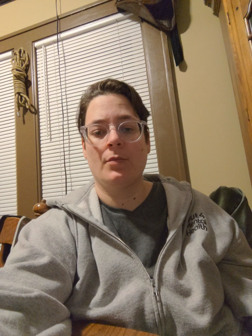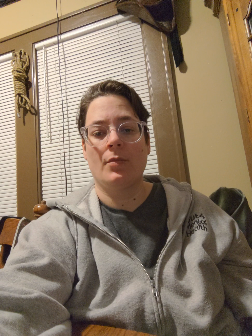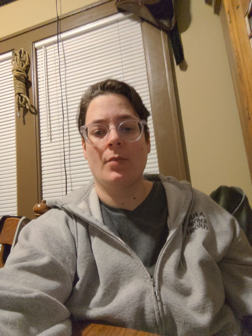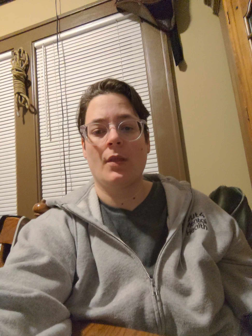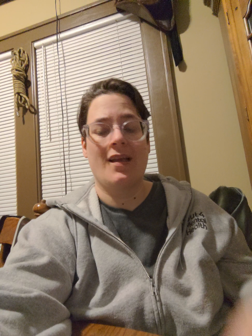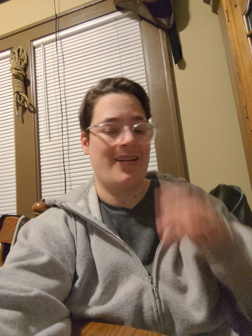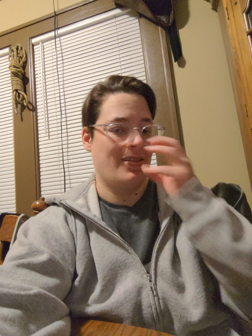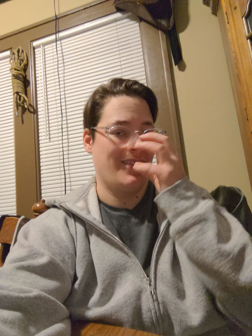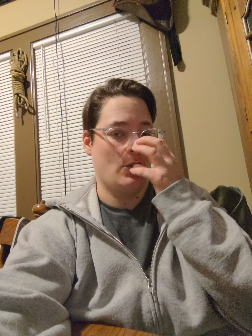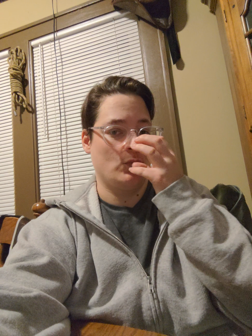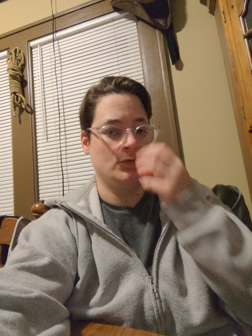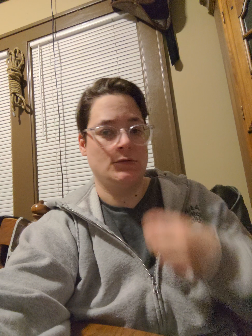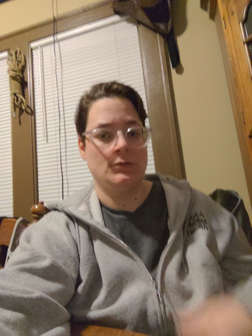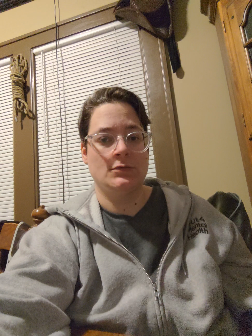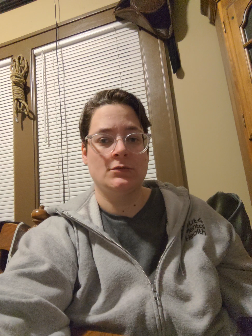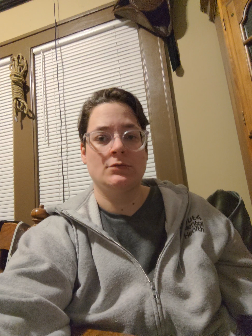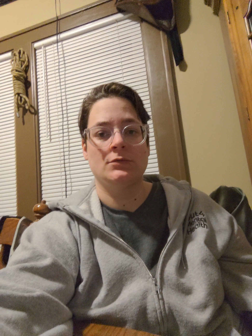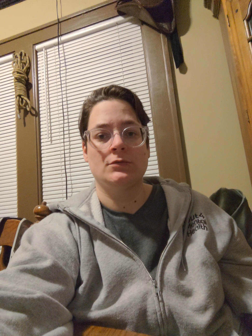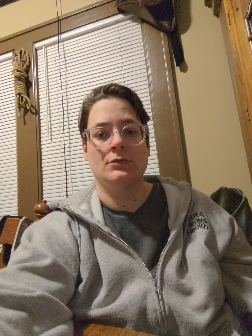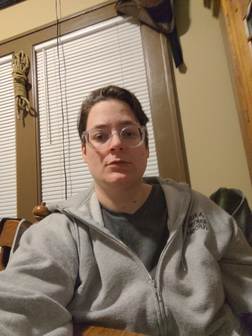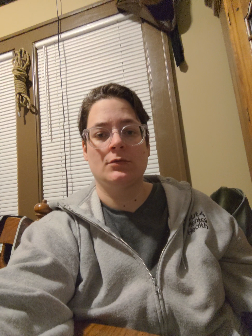clown